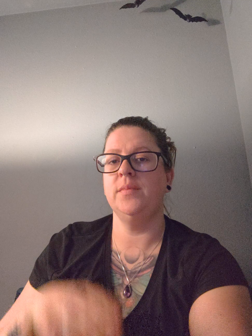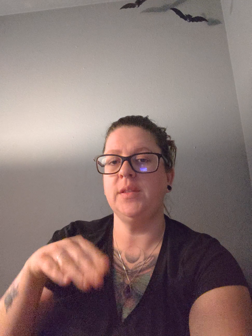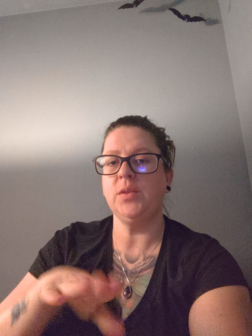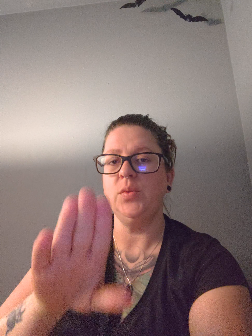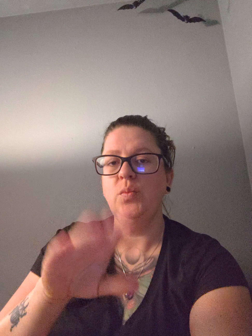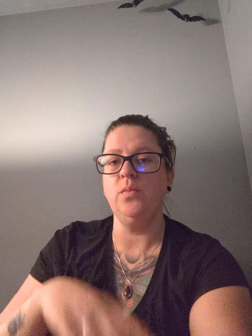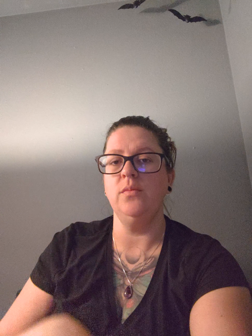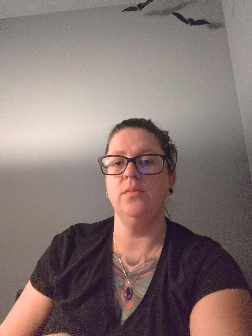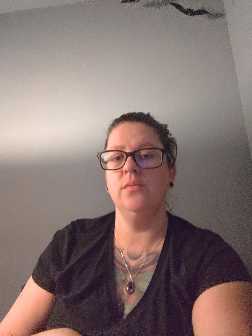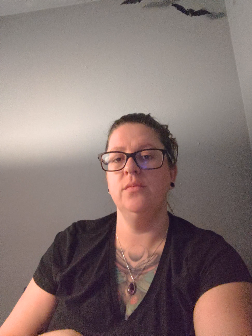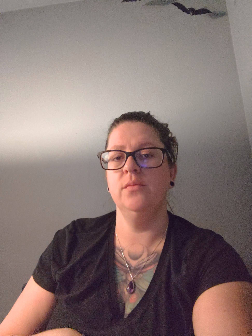into